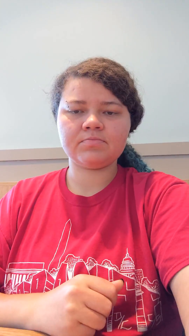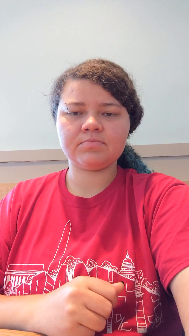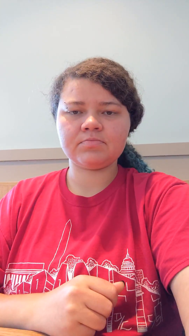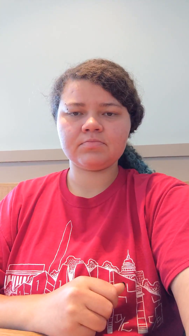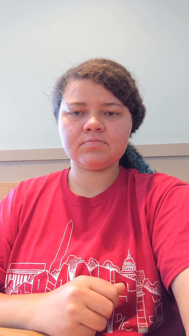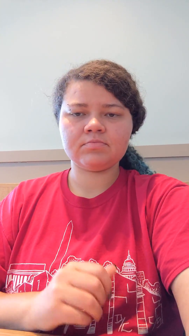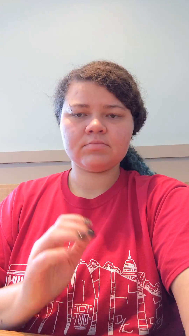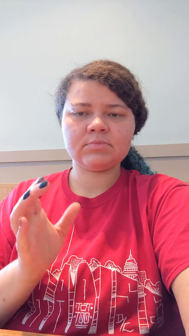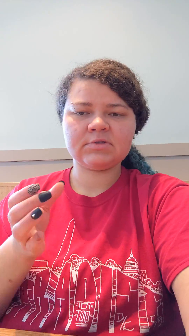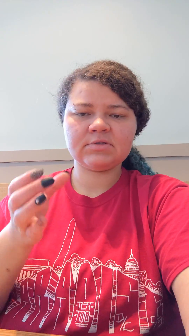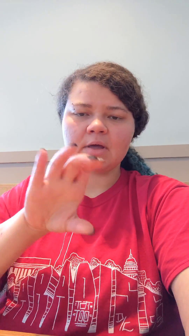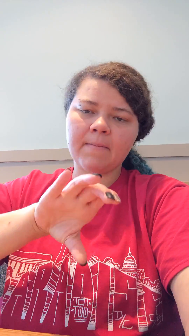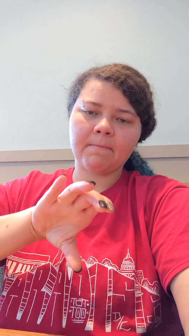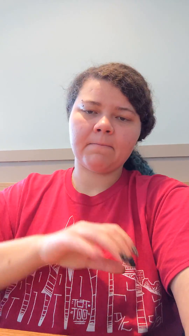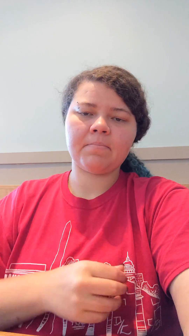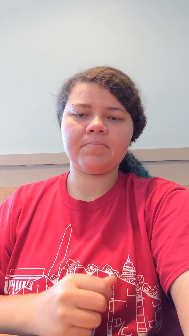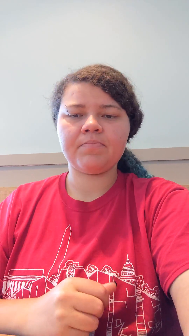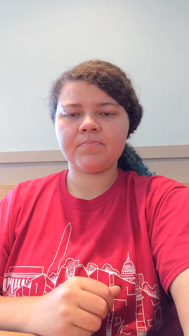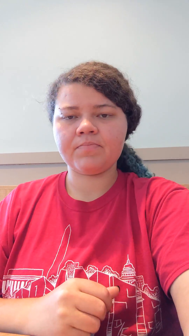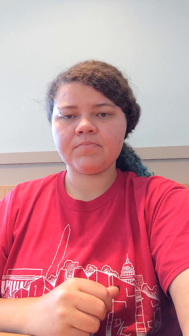dump